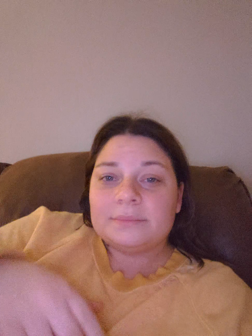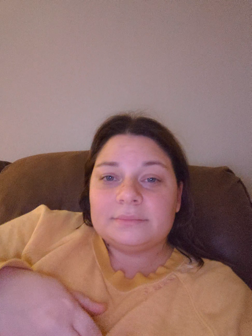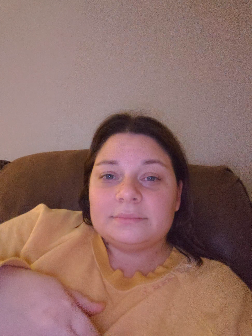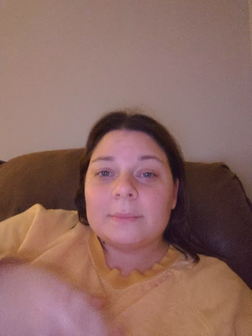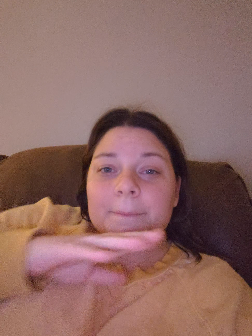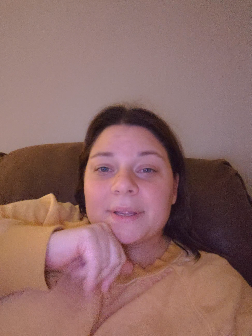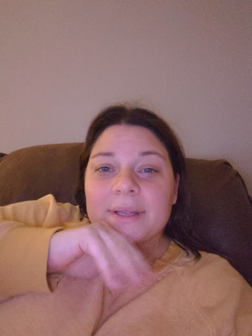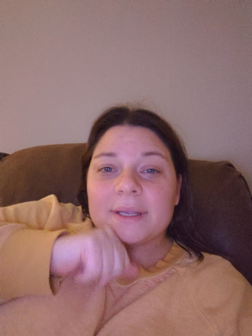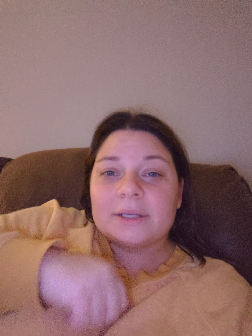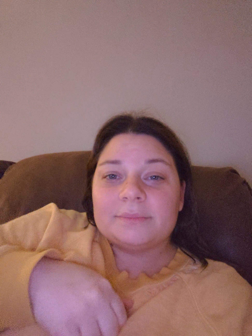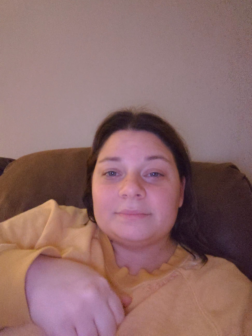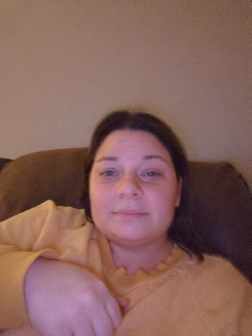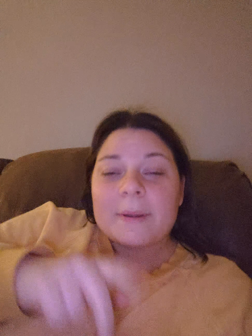pig